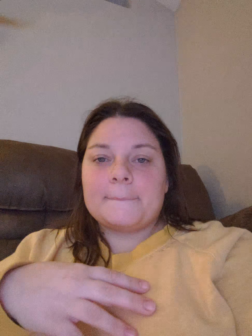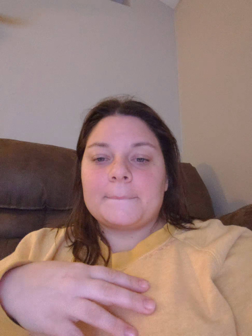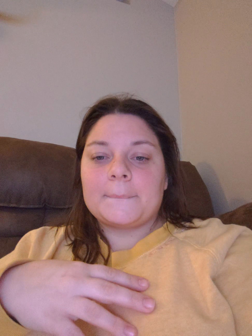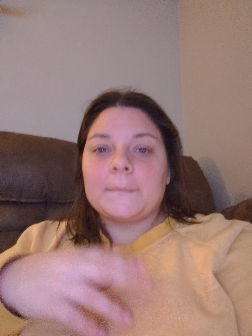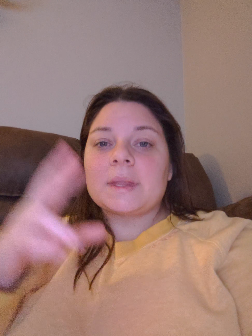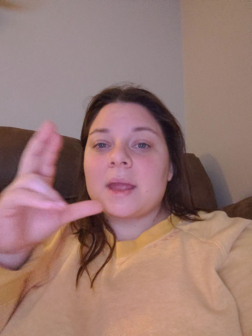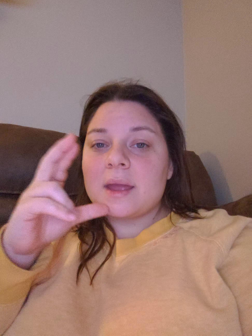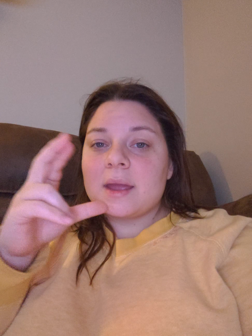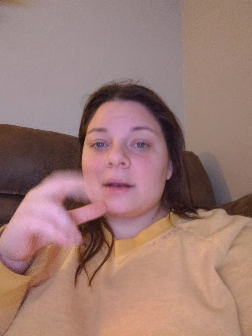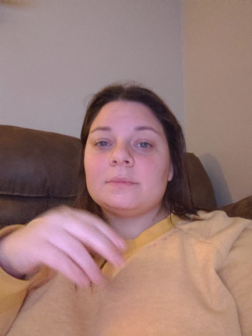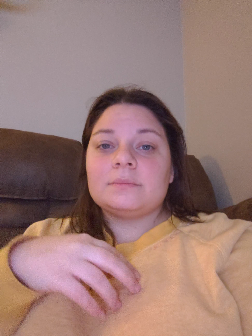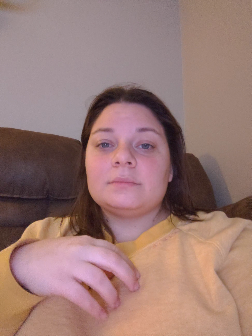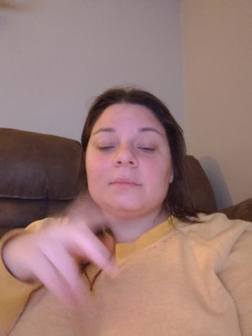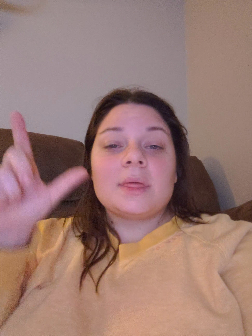hen